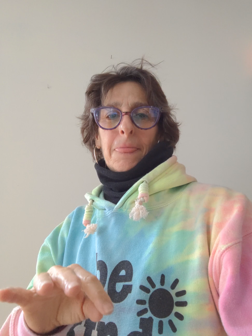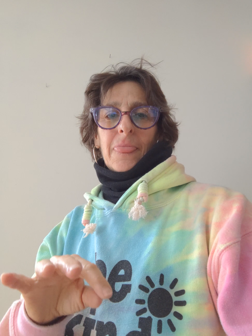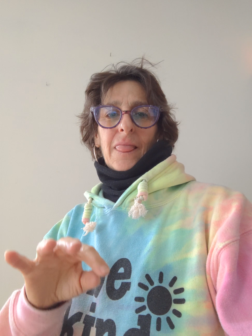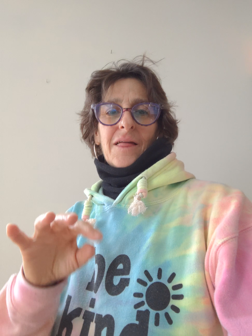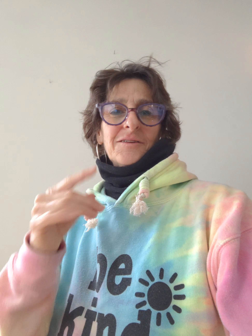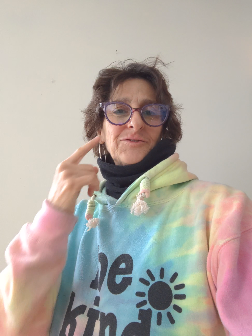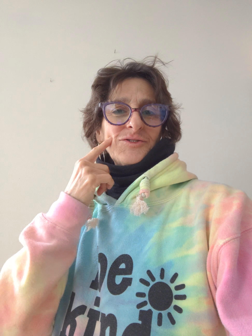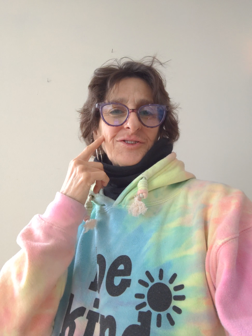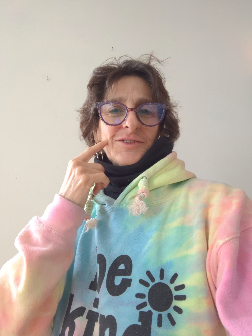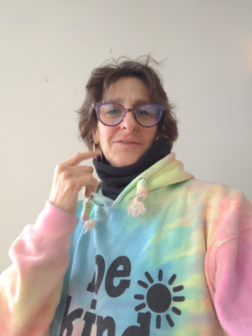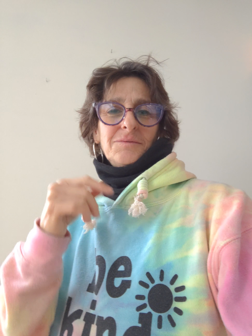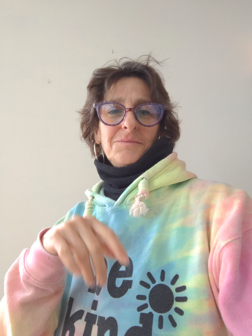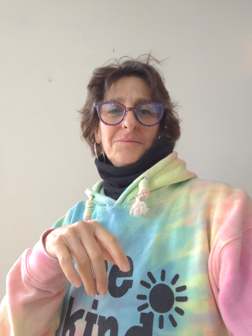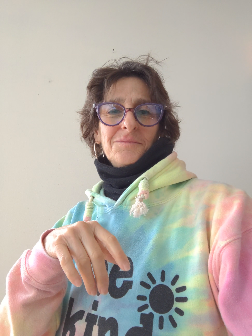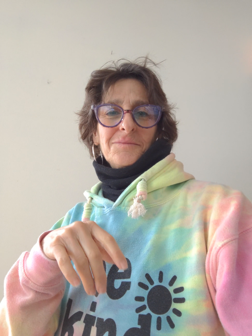cheek